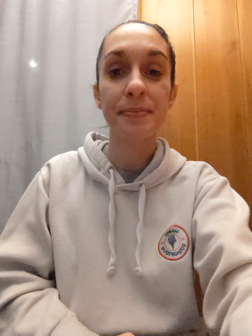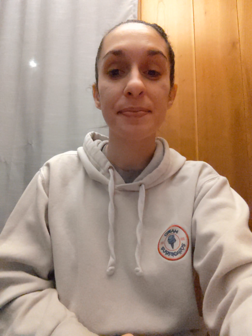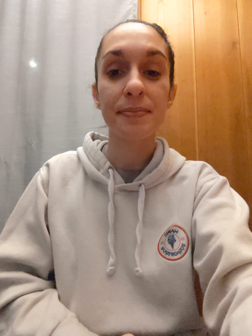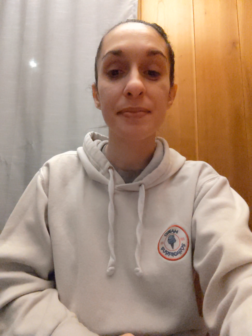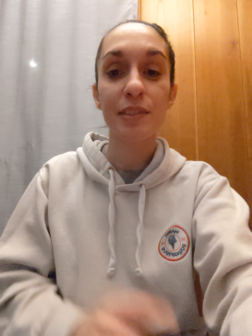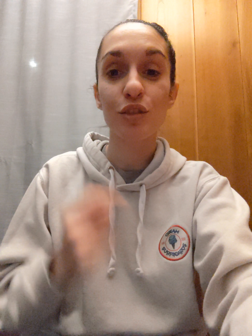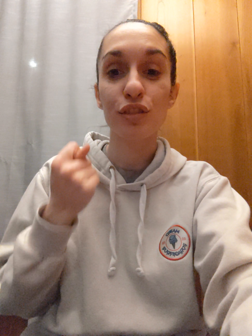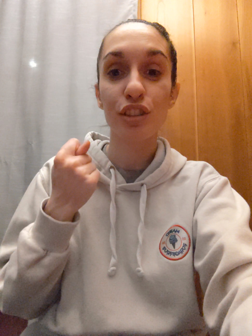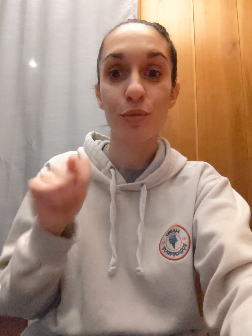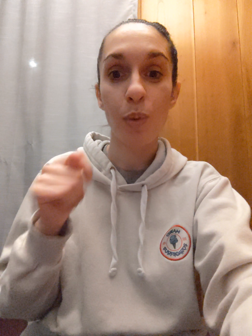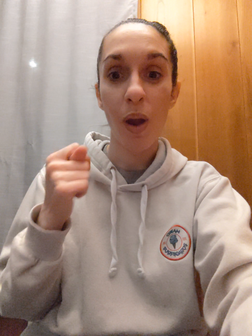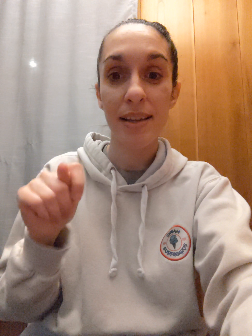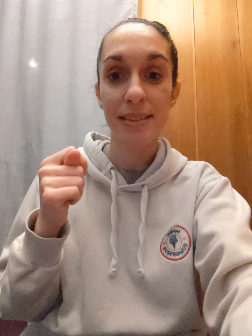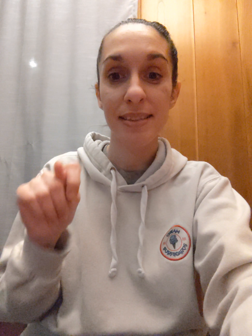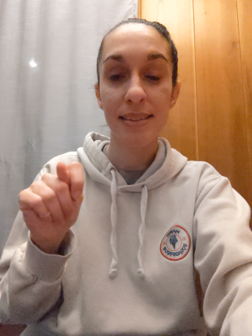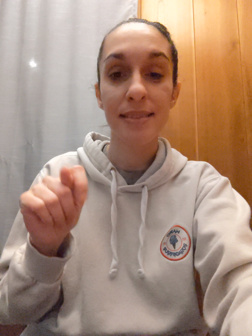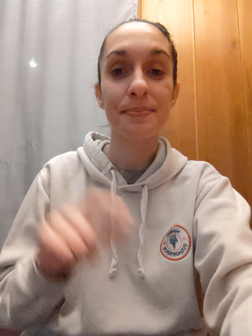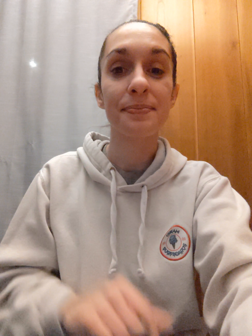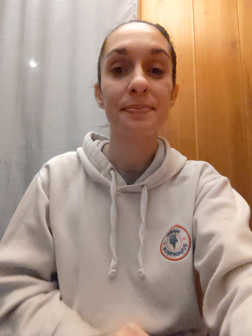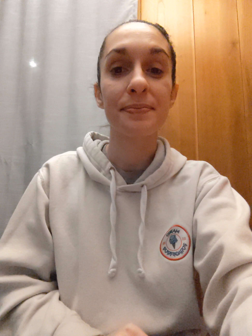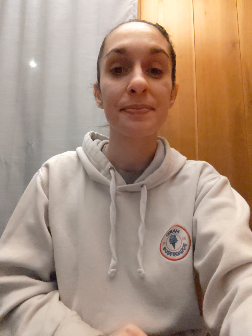toy